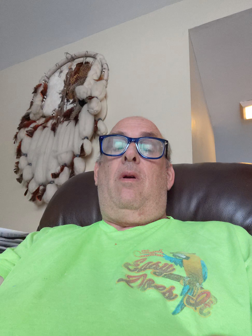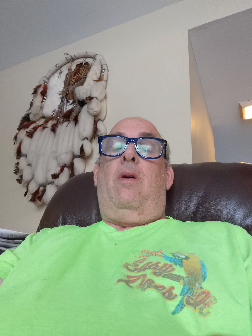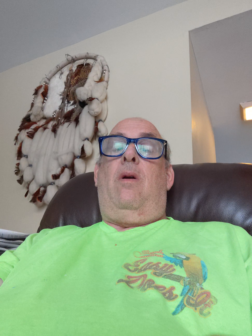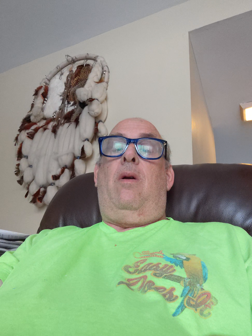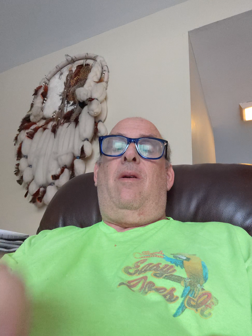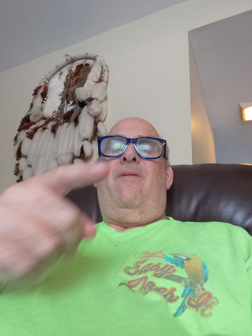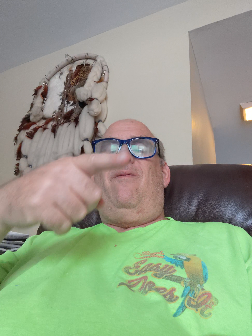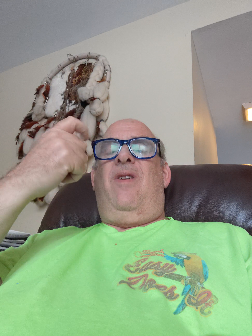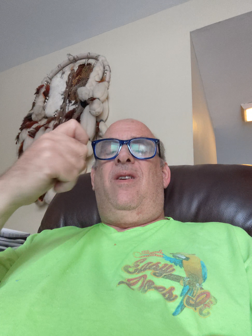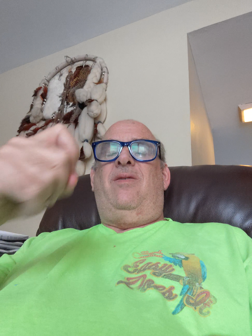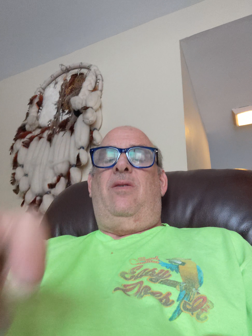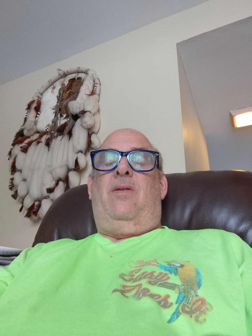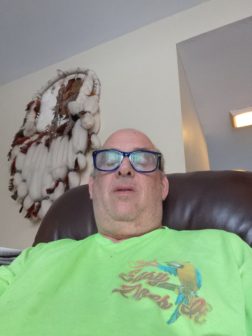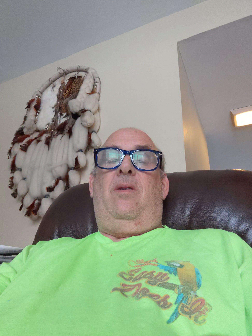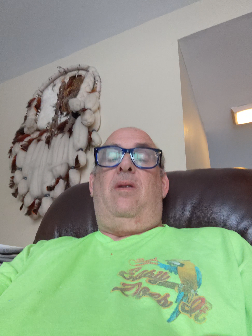fast